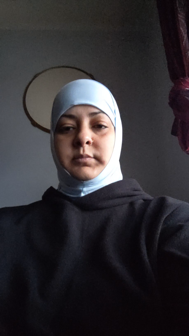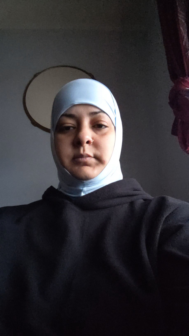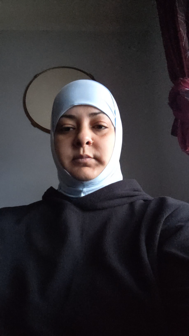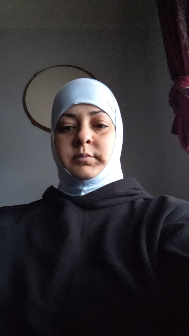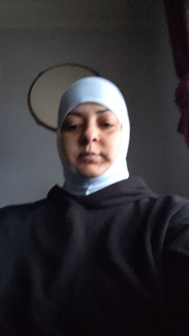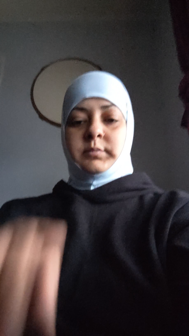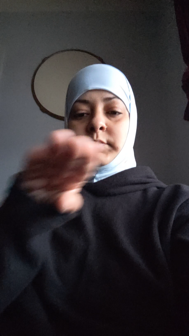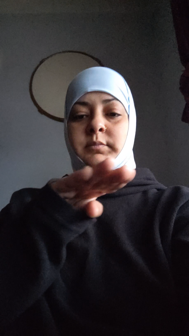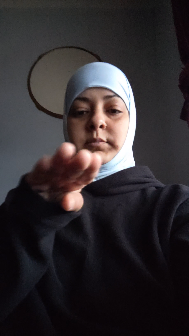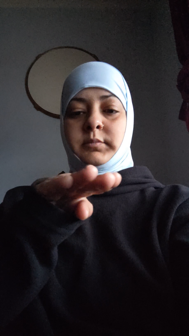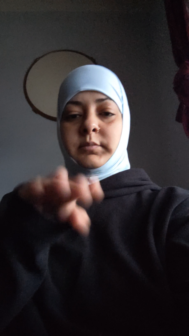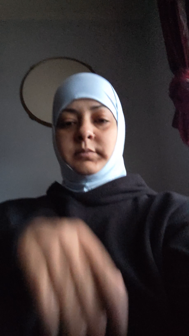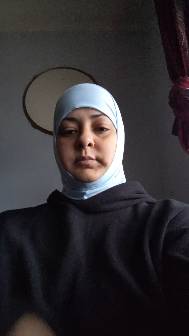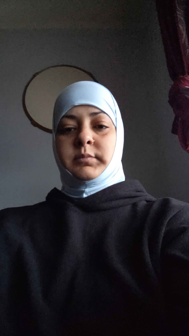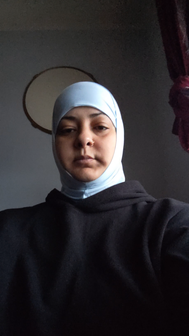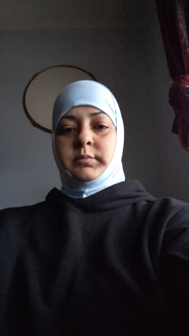boots